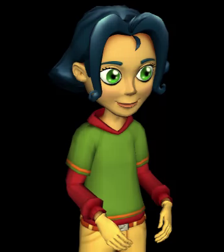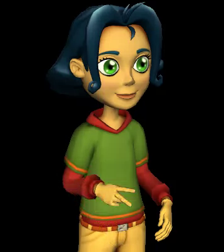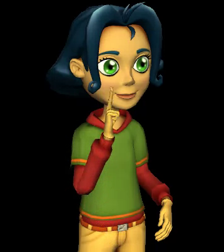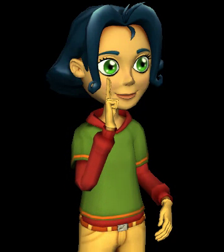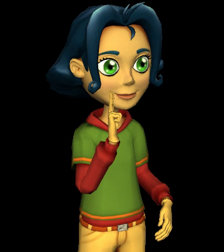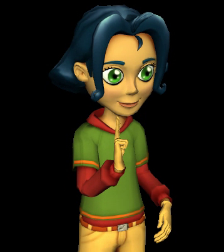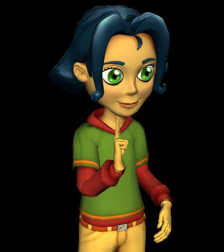يشاهد